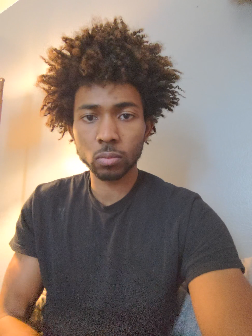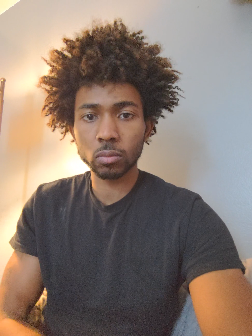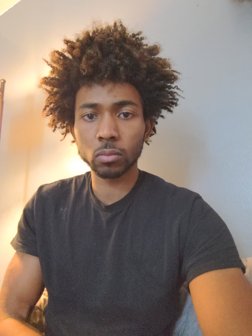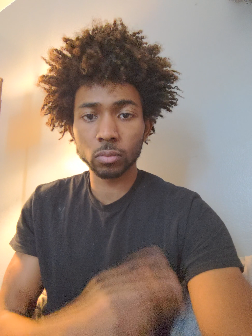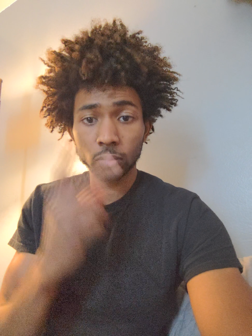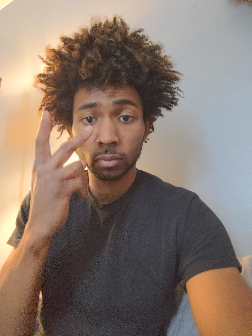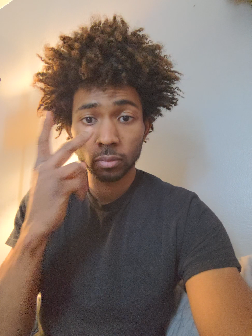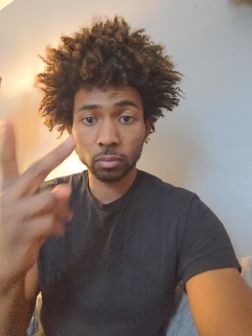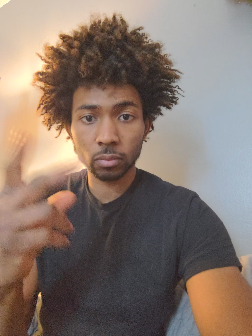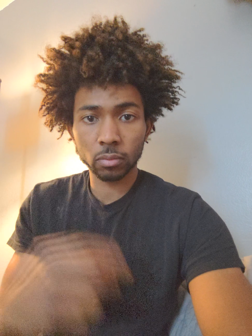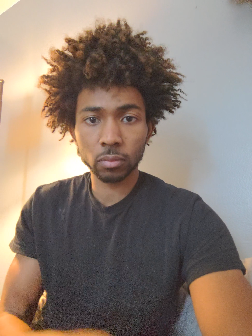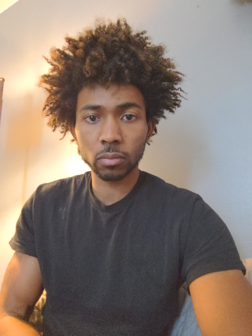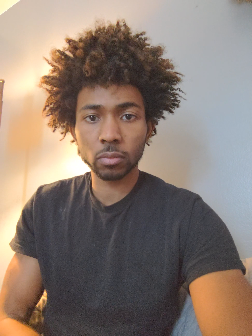see